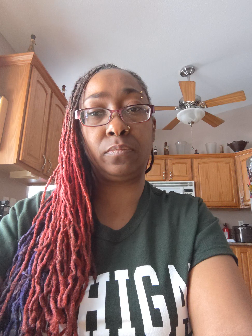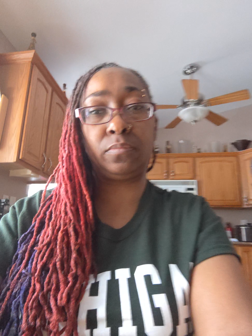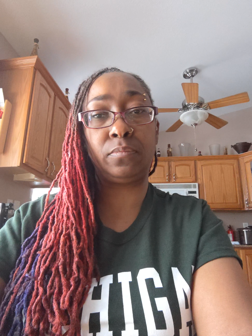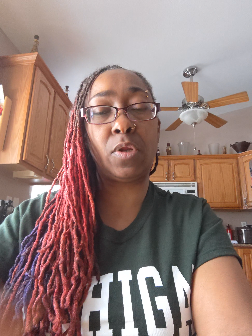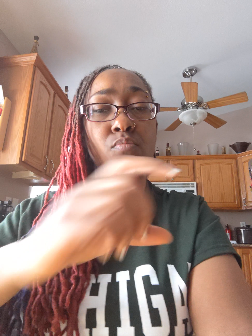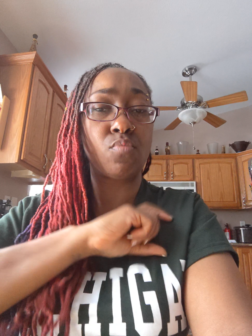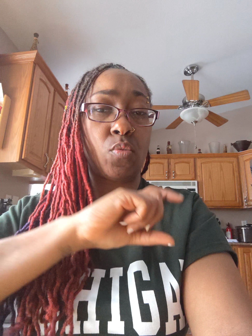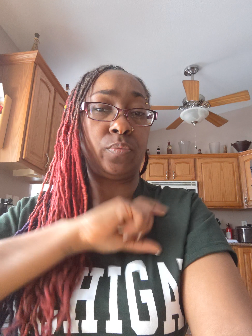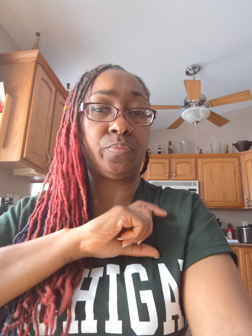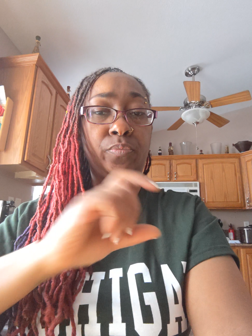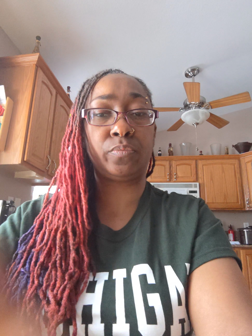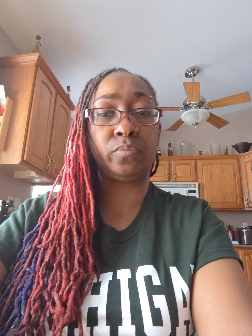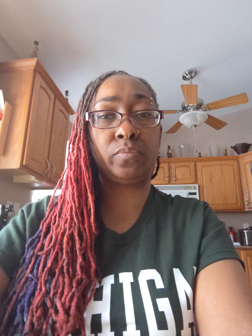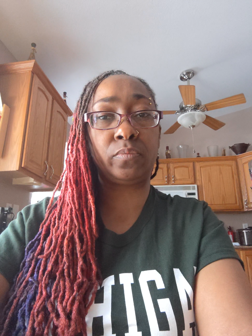police